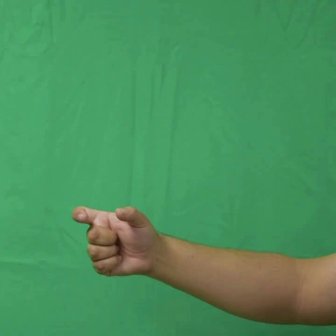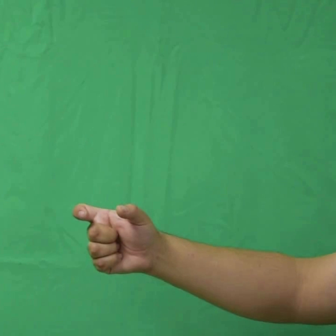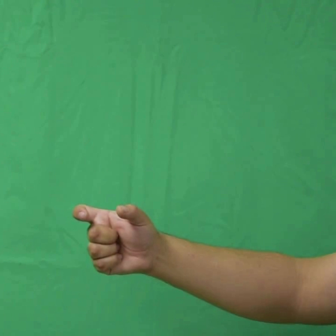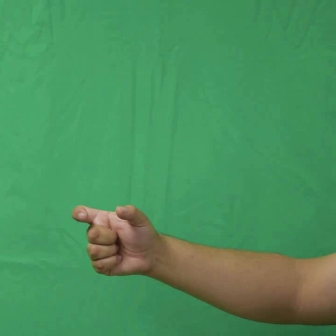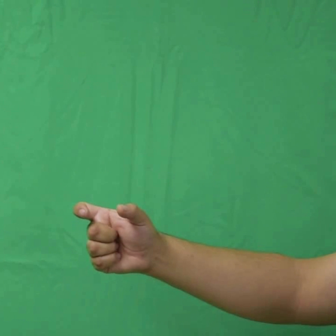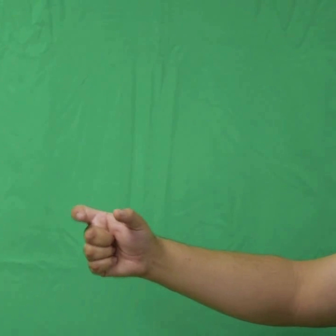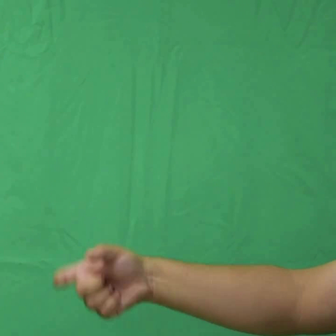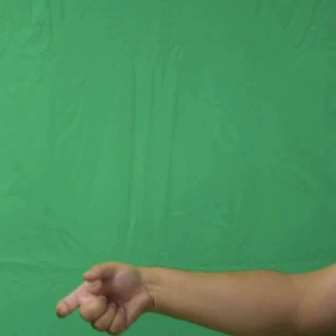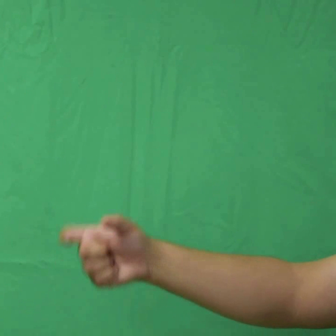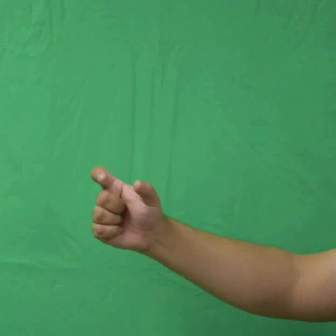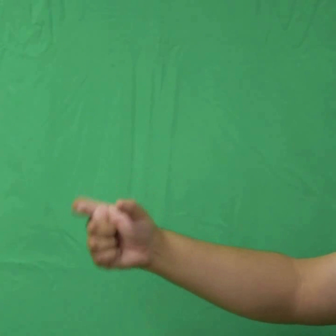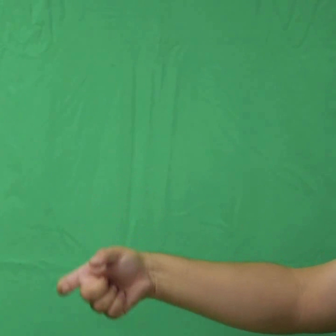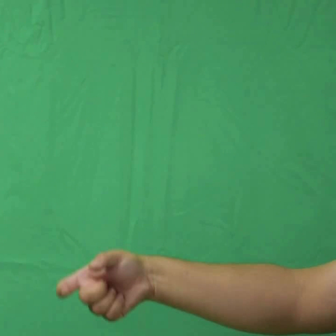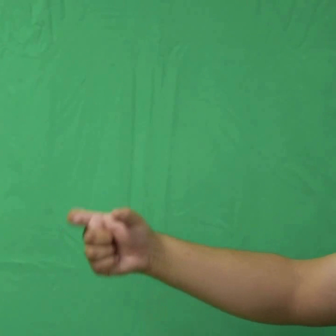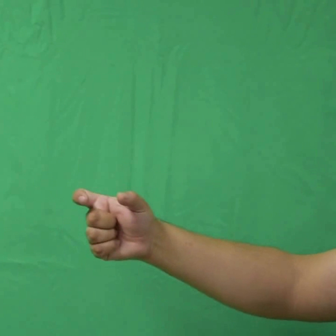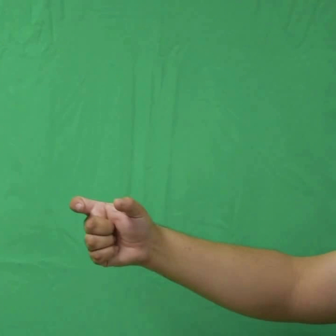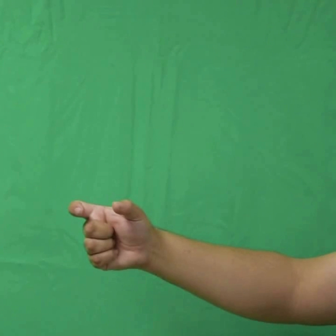Q